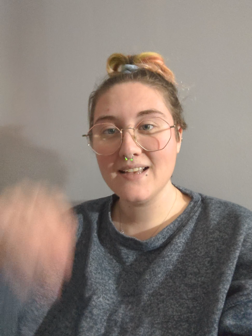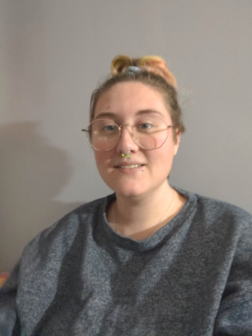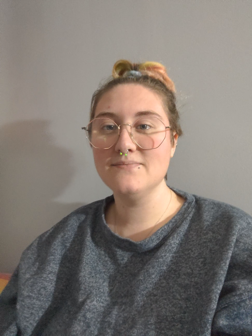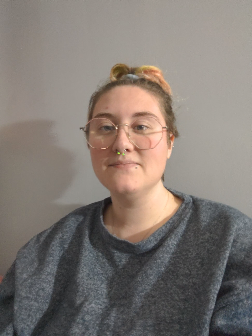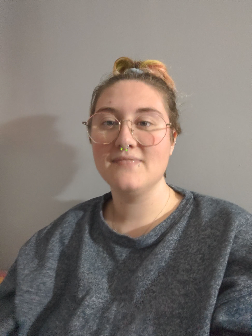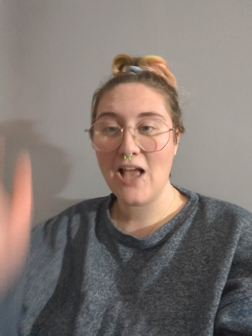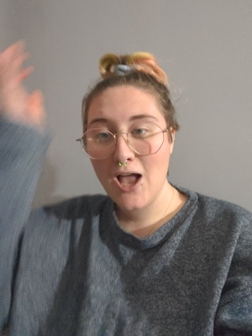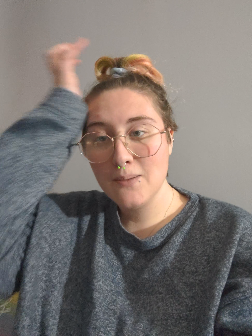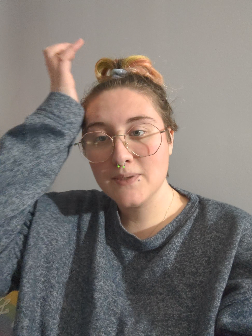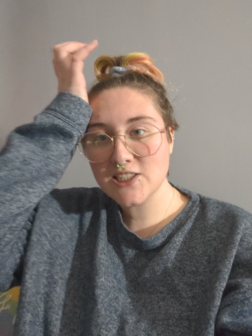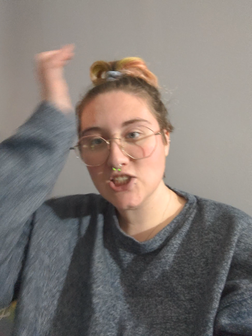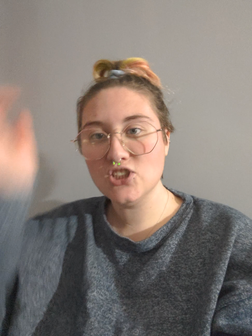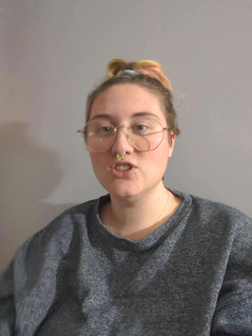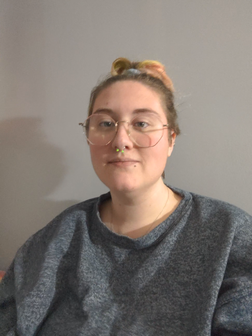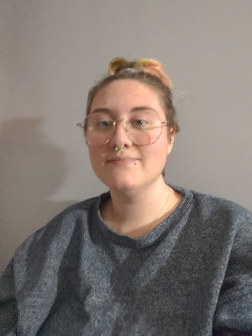garbage